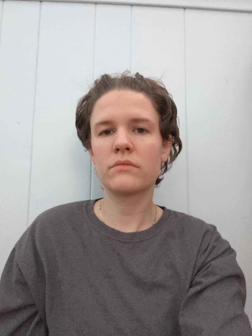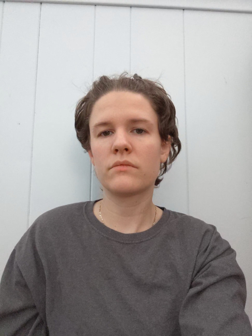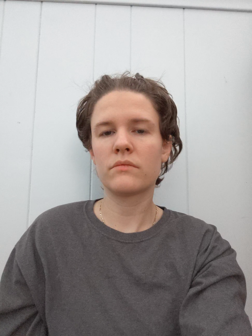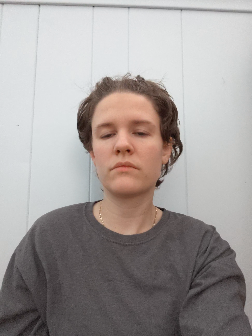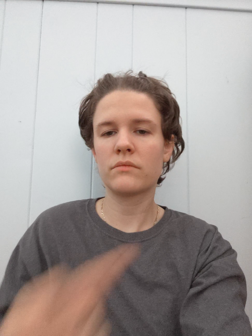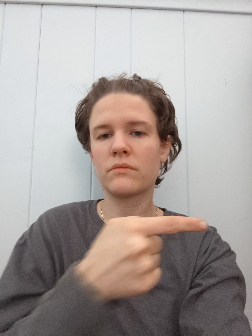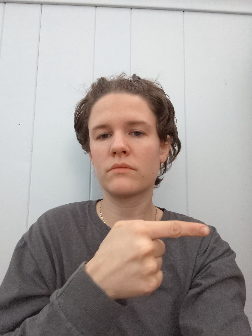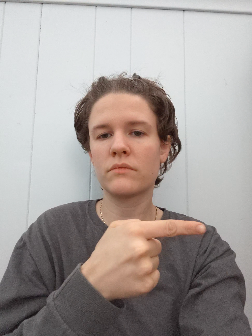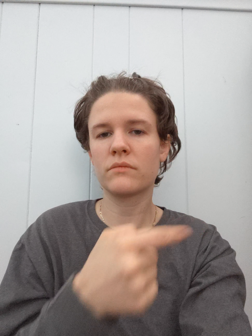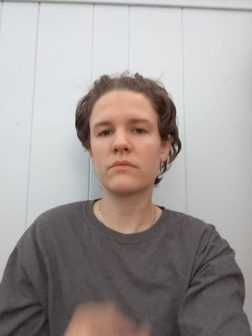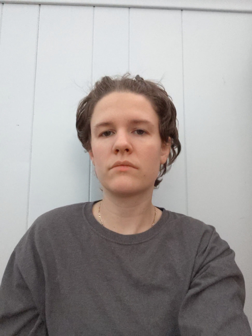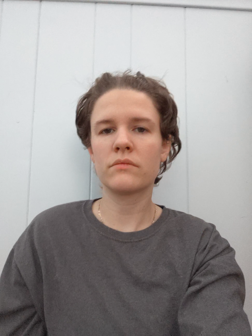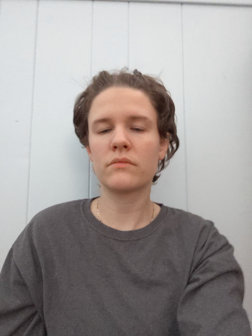he/she/it